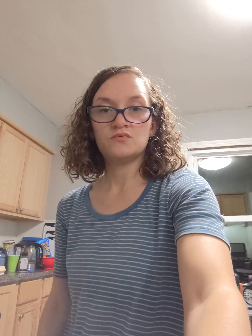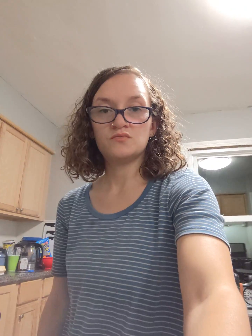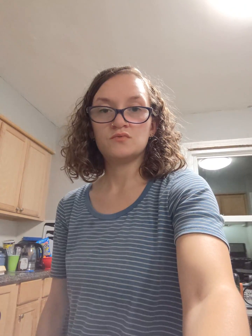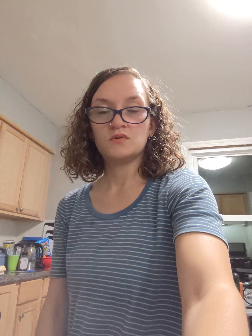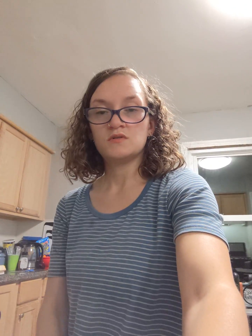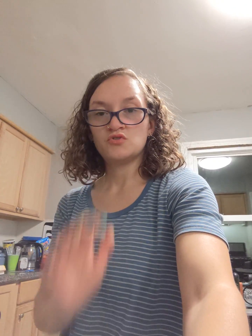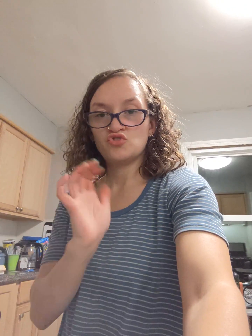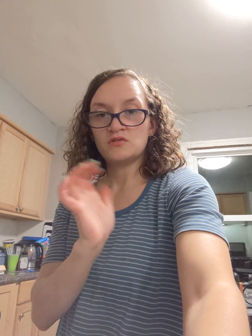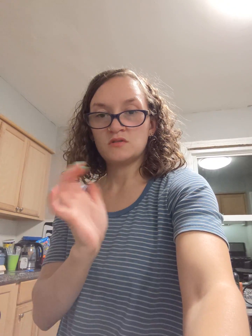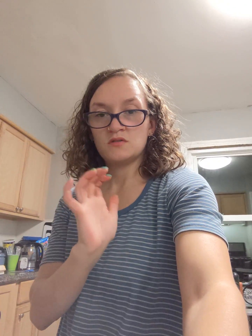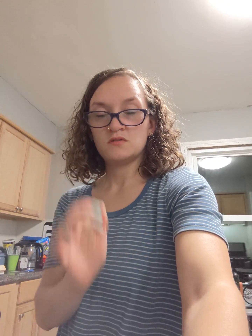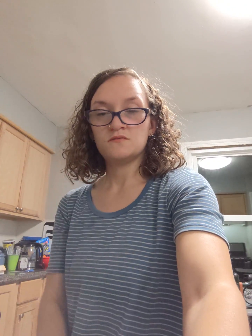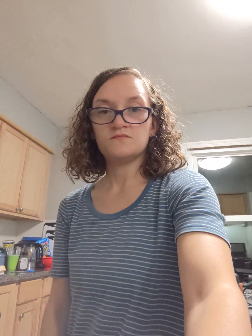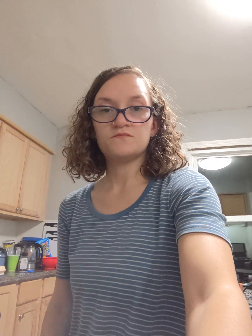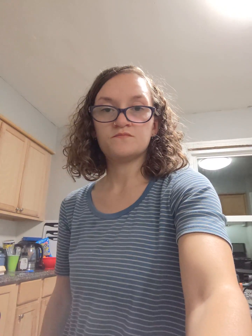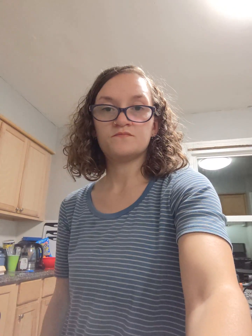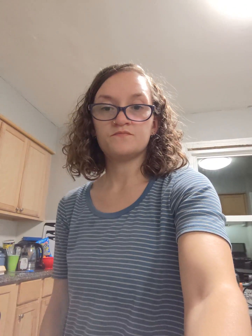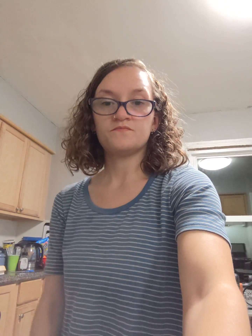cheese